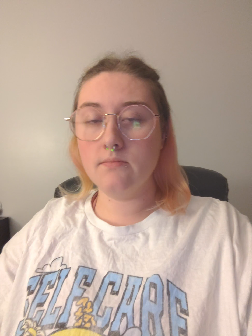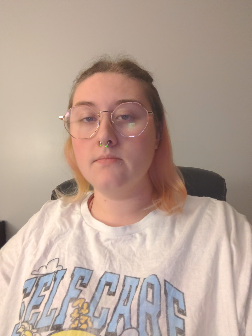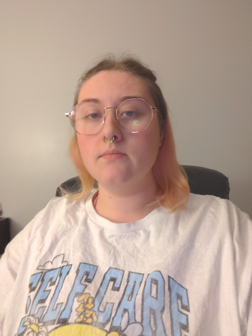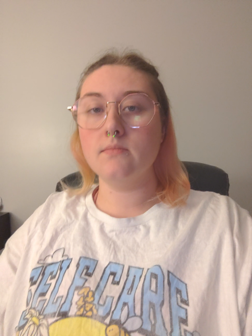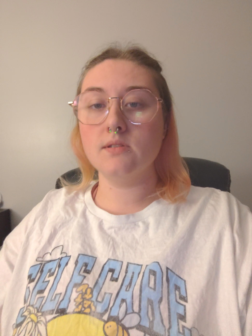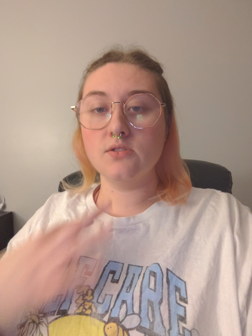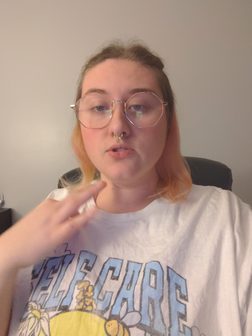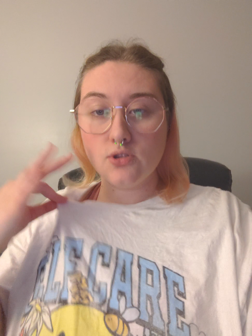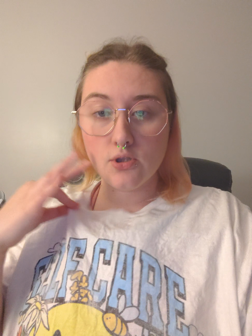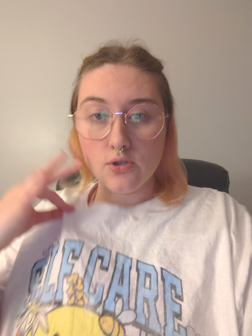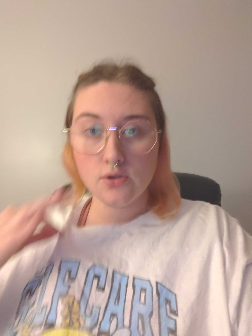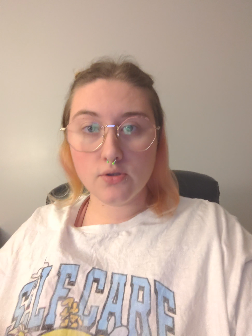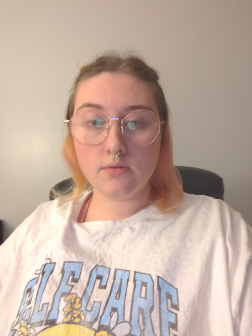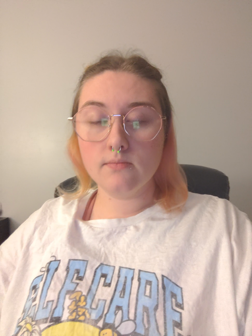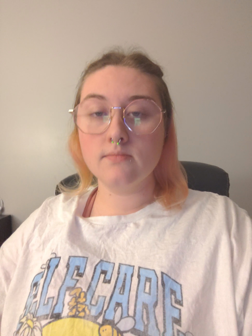shirt